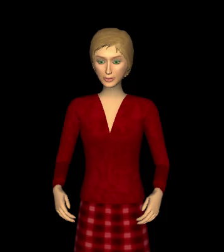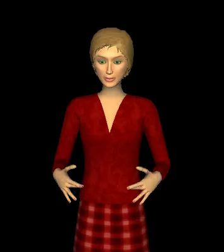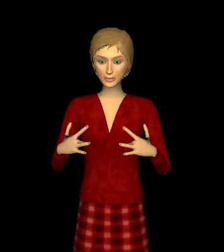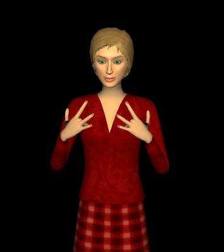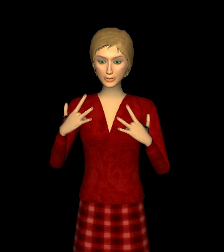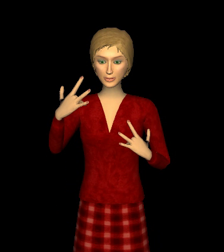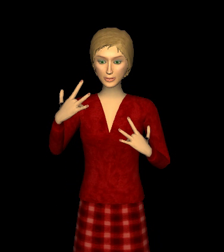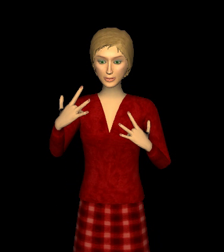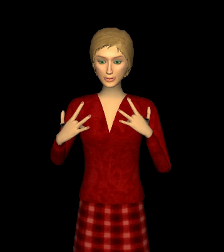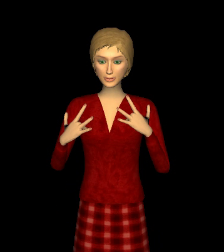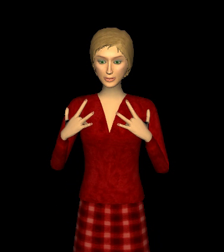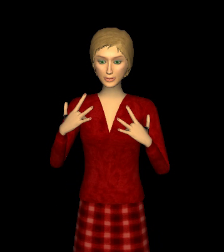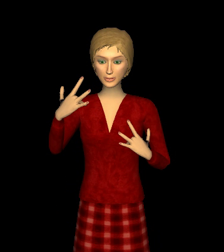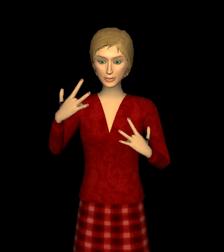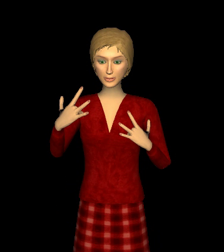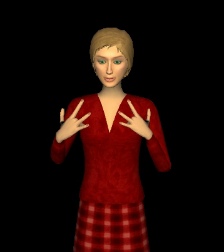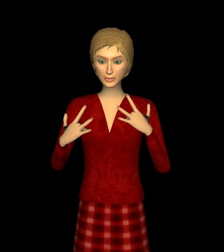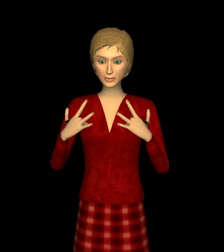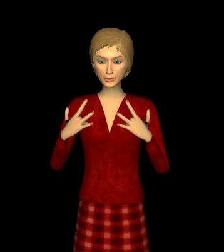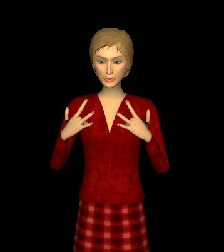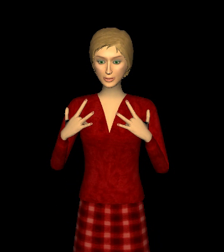مسرح